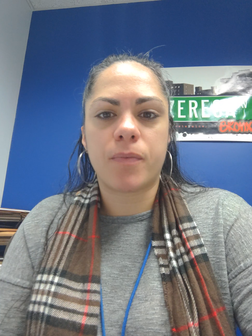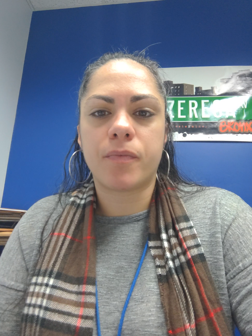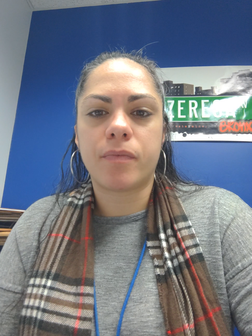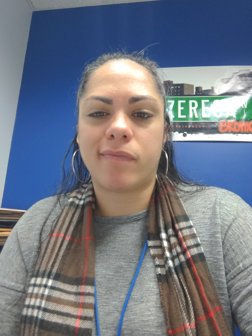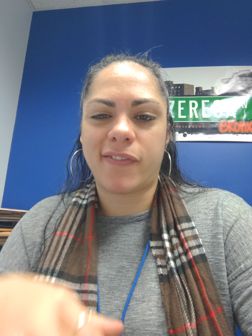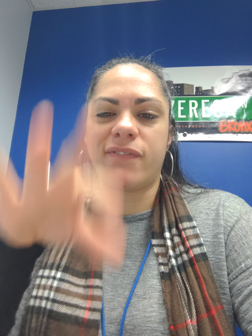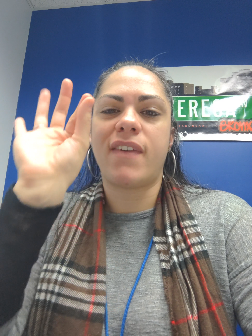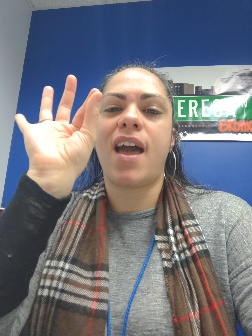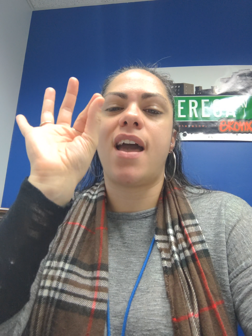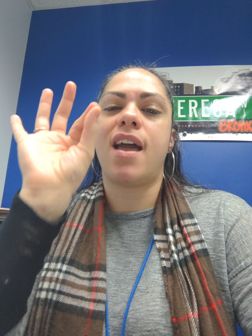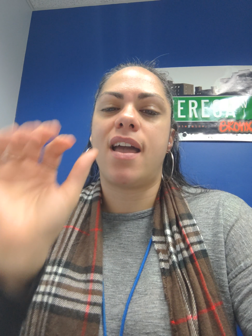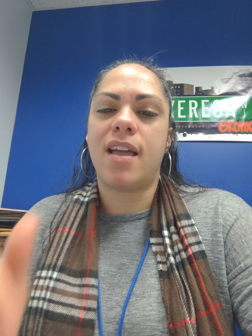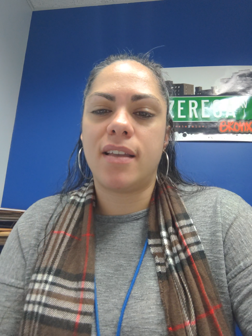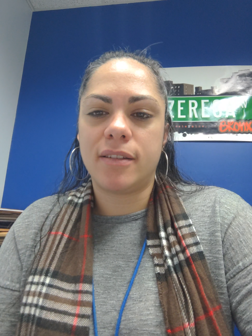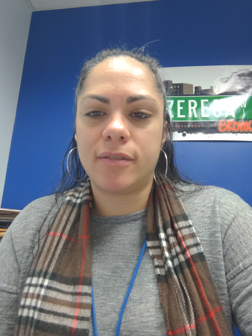find